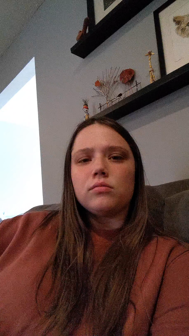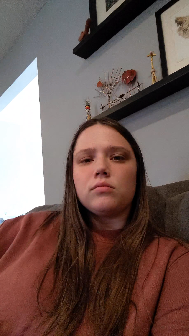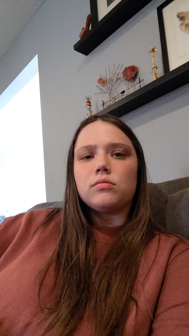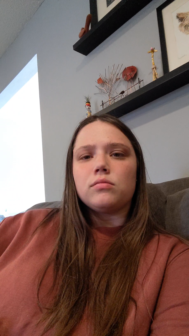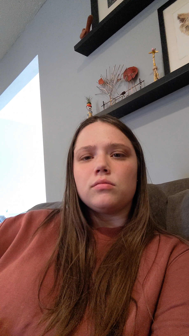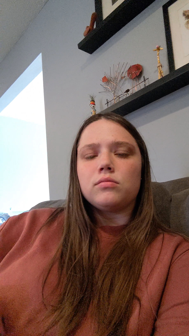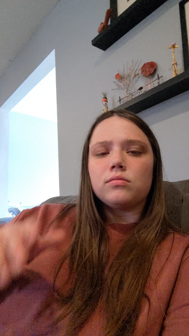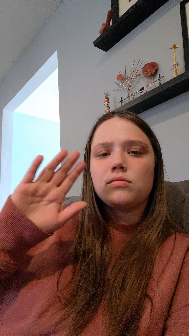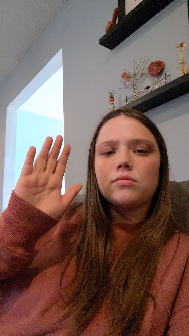hi